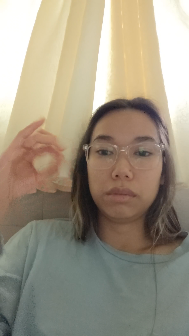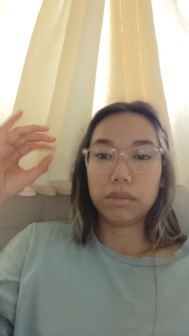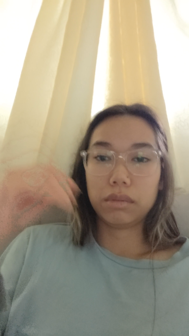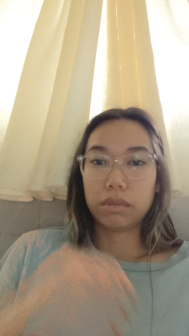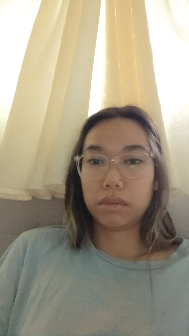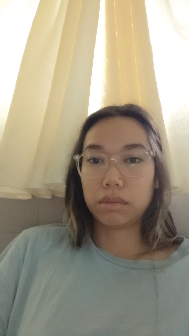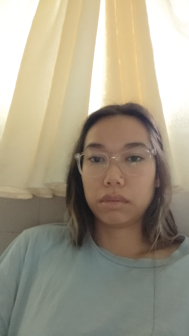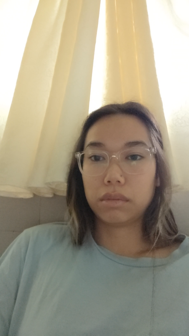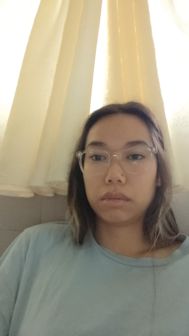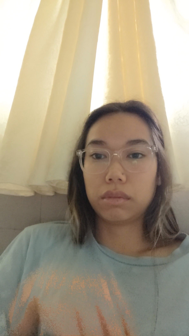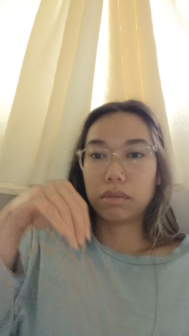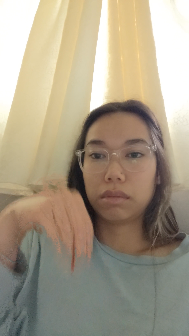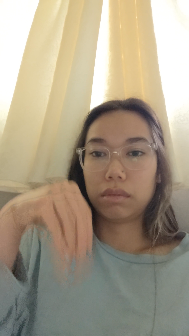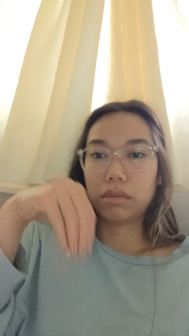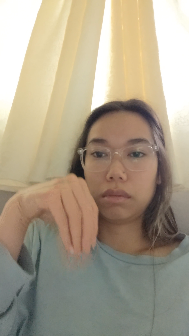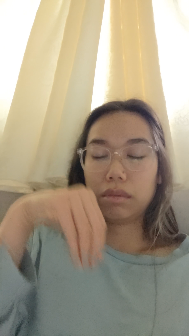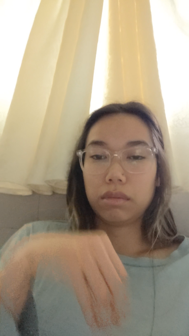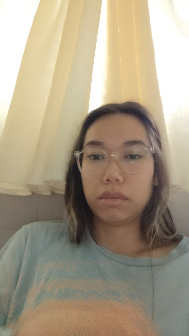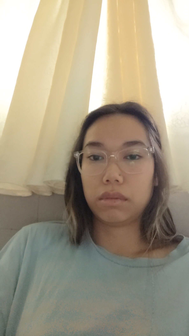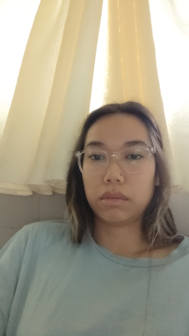inside